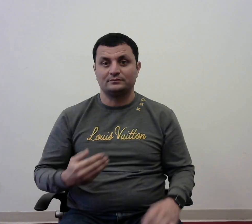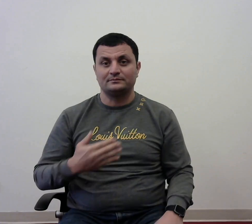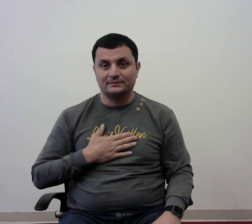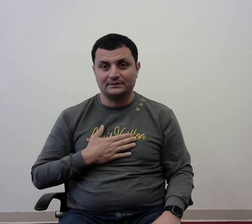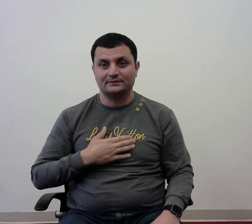mənim